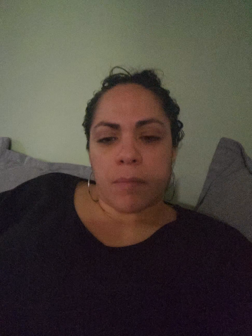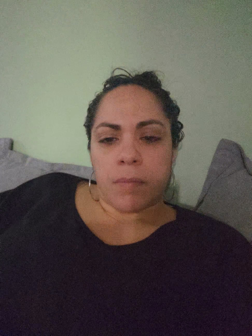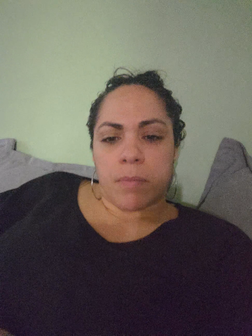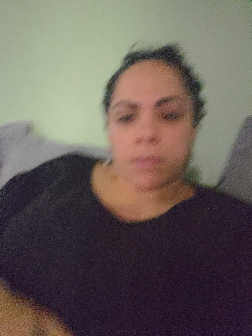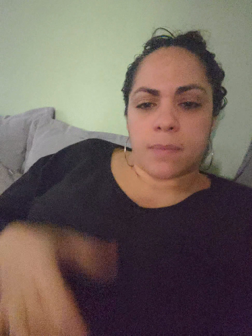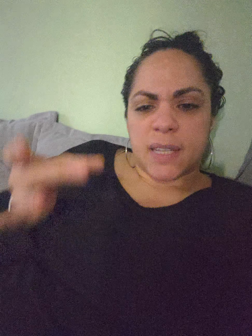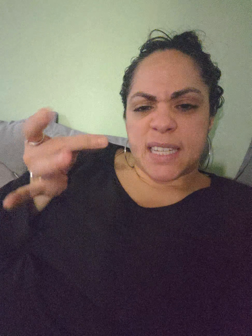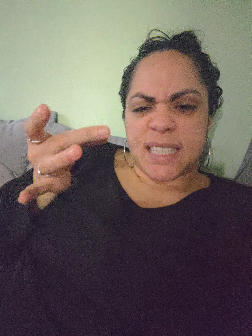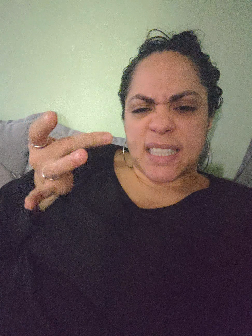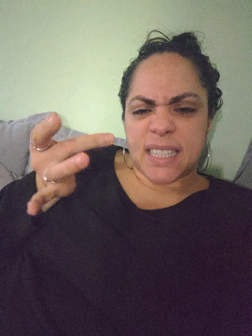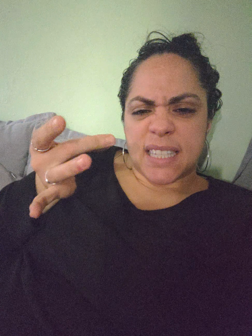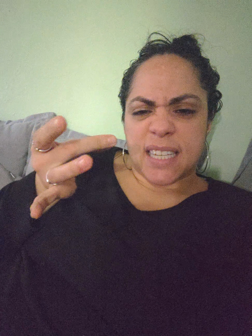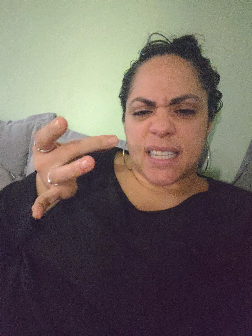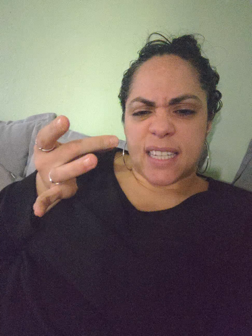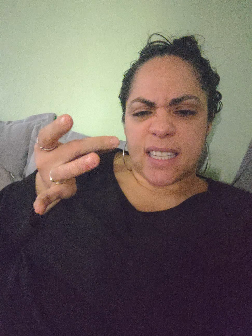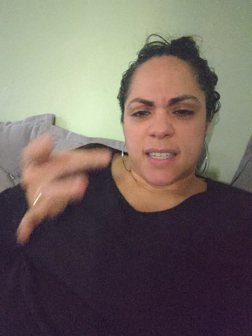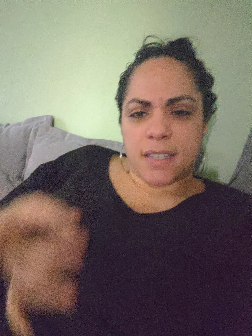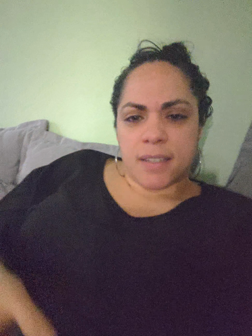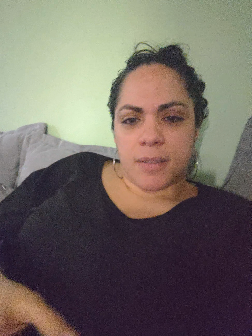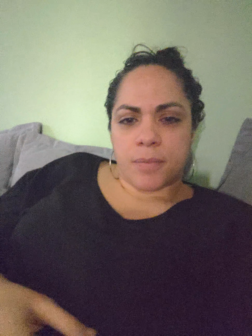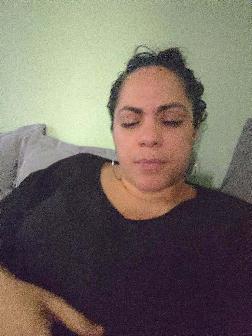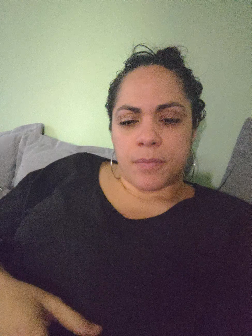sticky